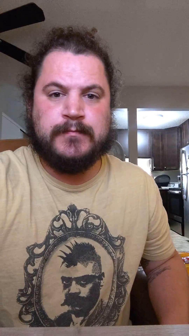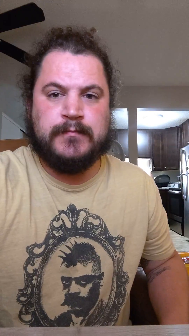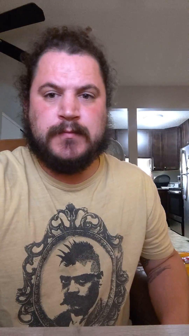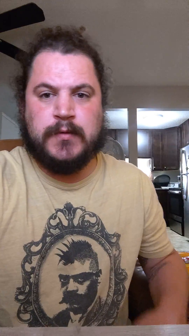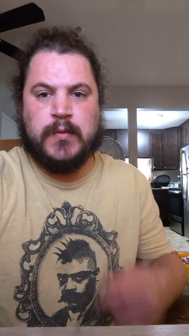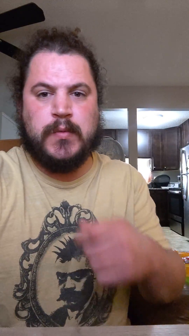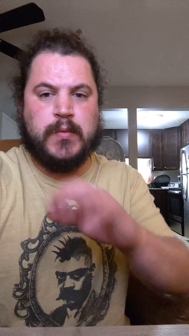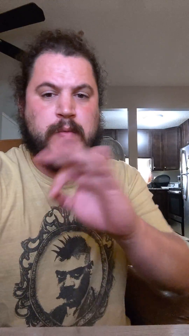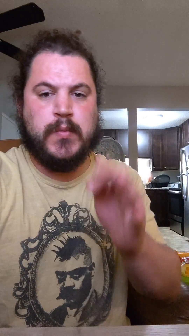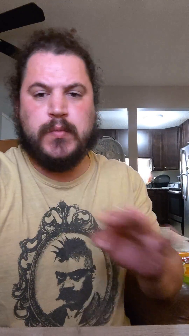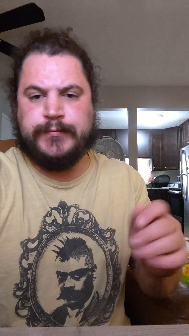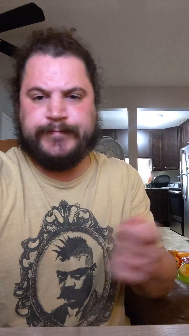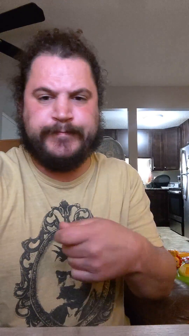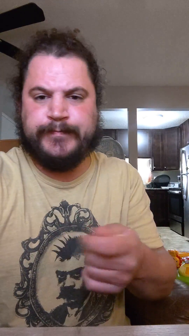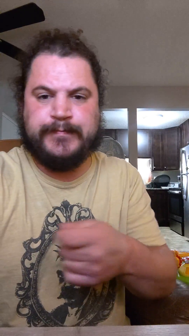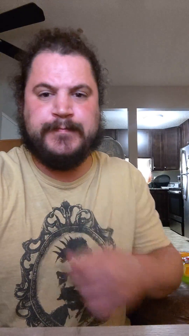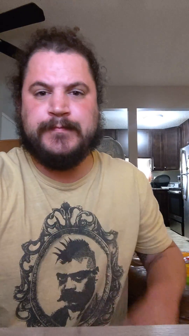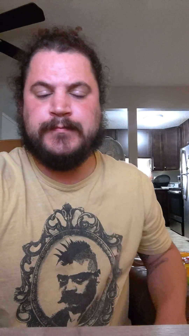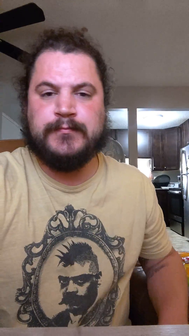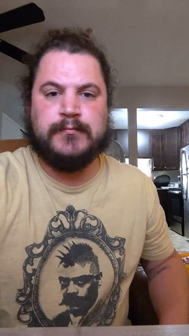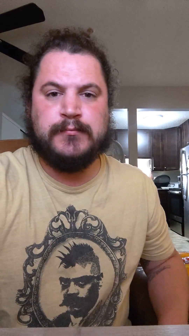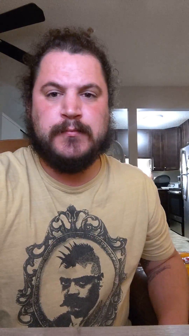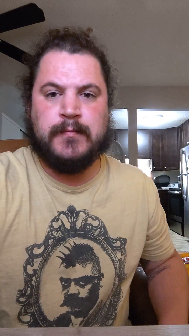hose